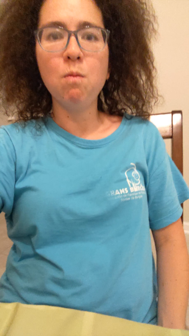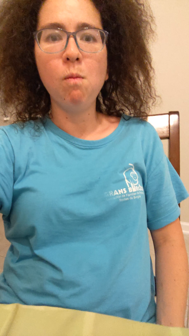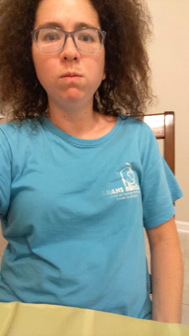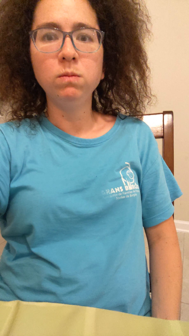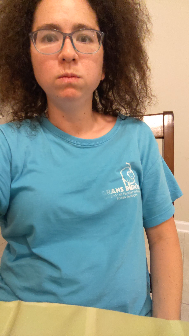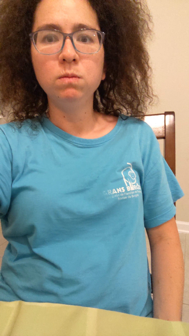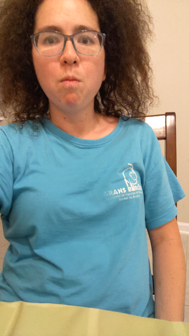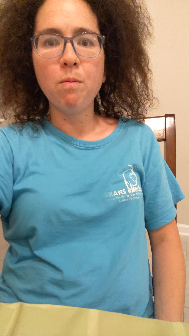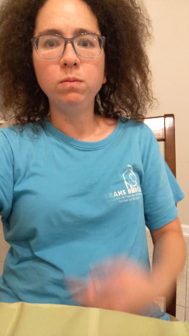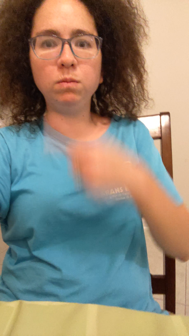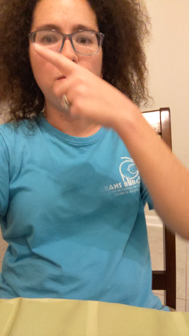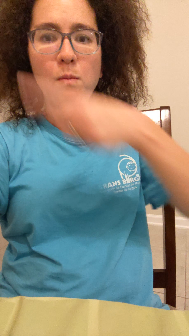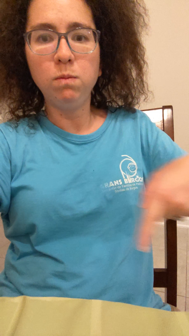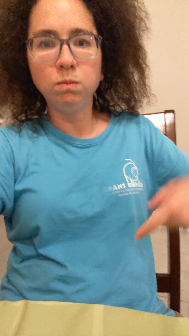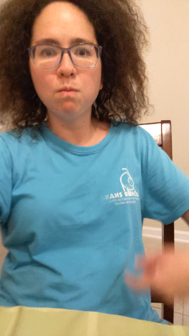cut